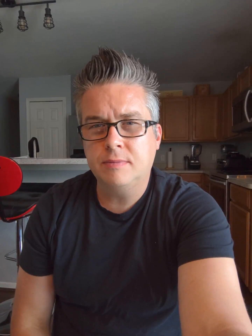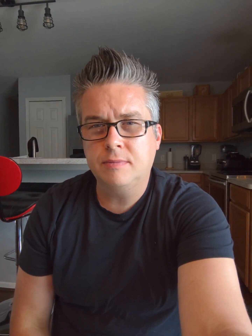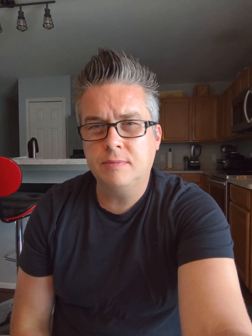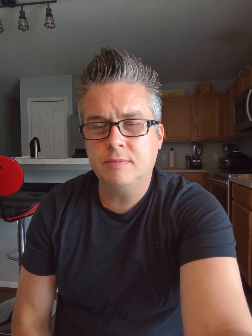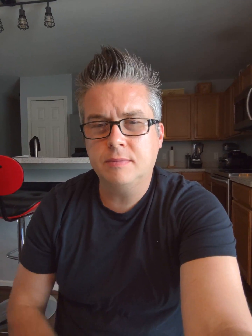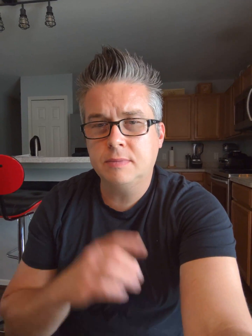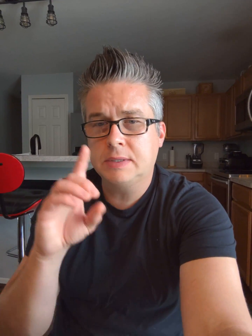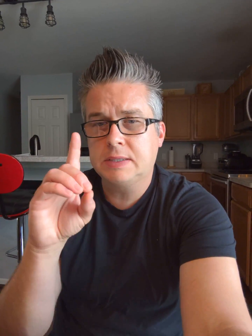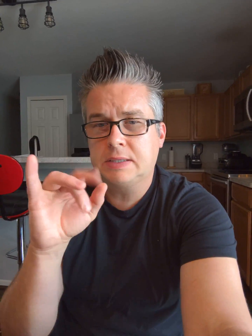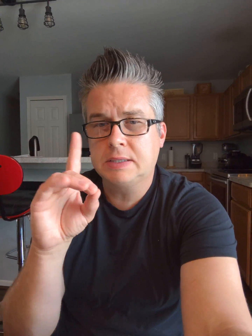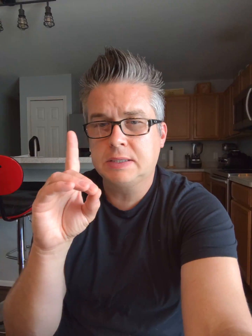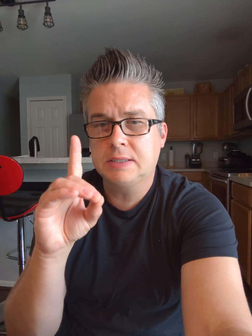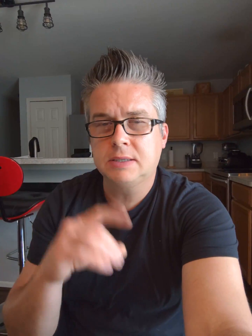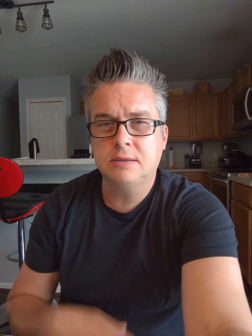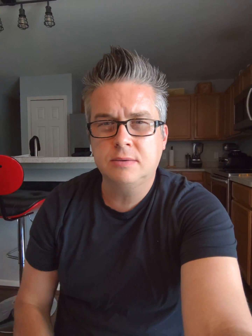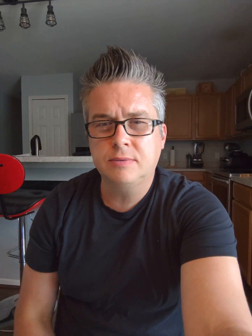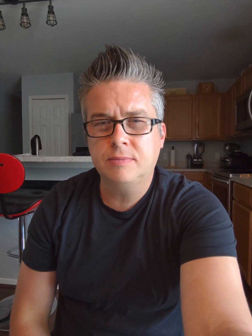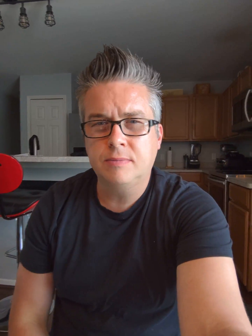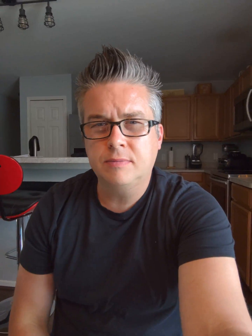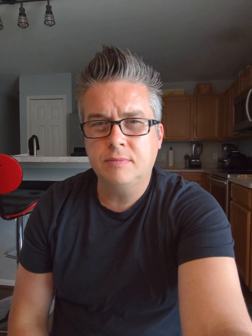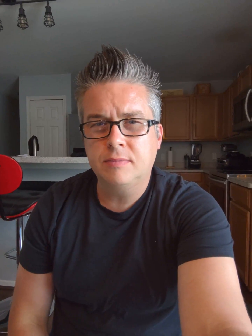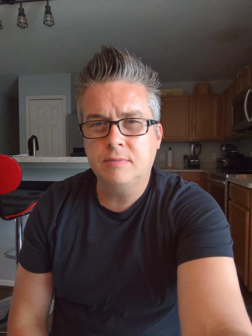did